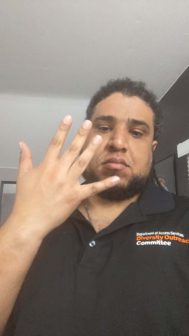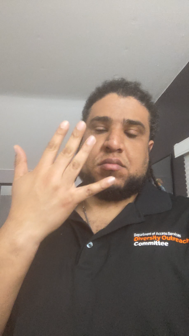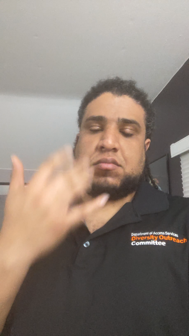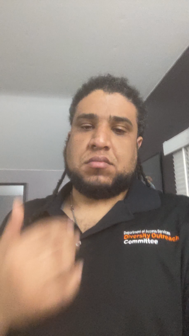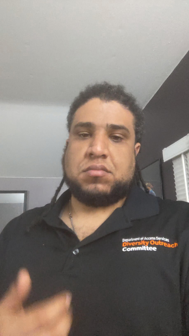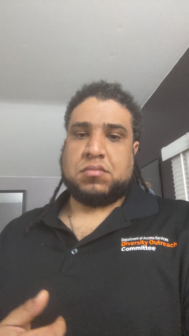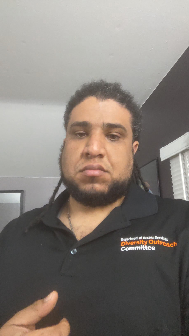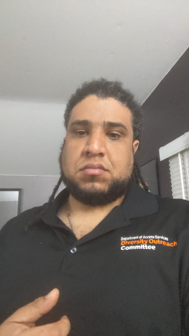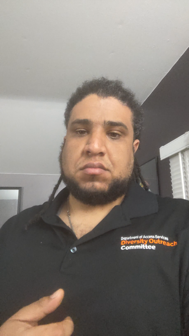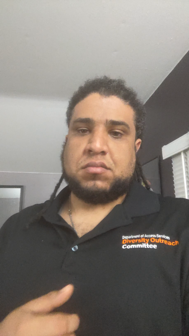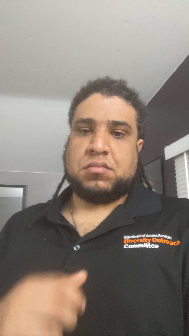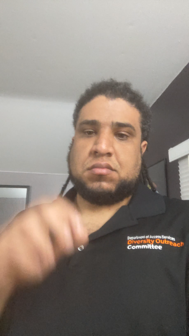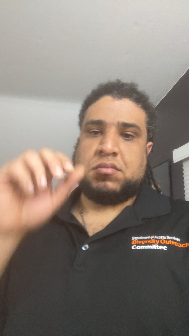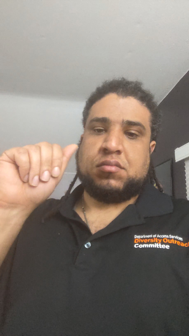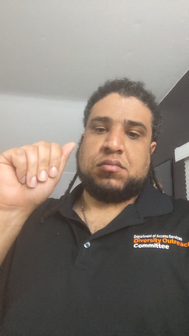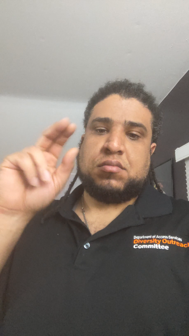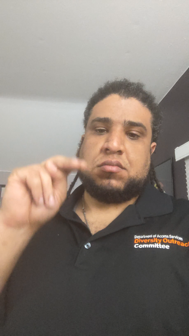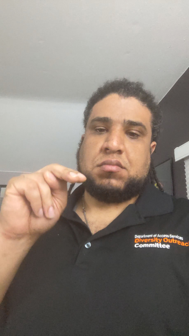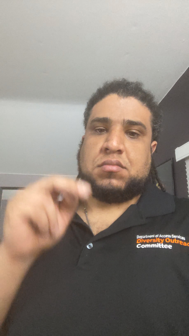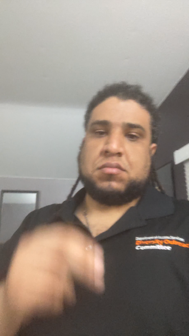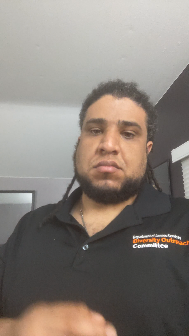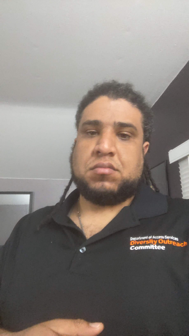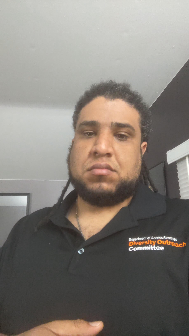an